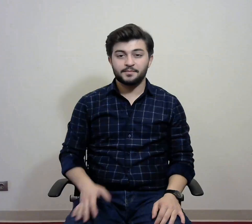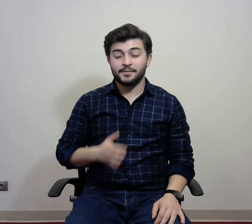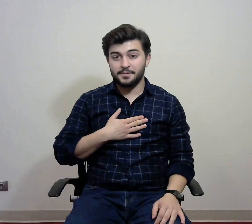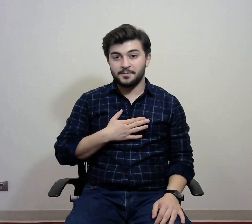mən